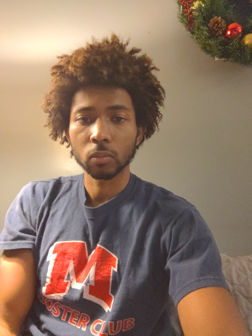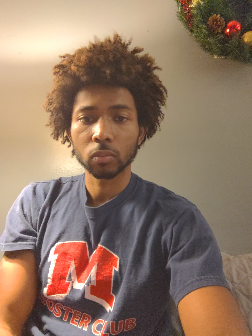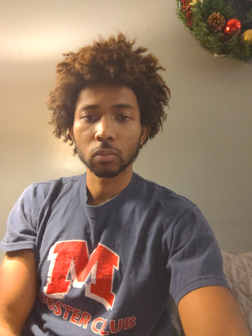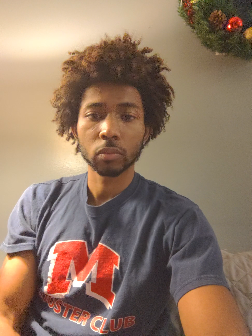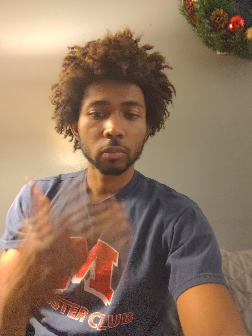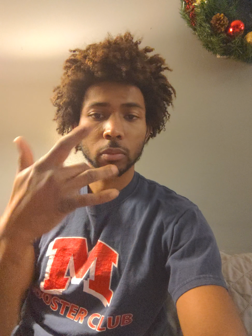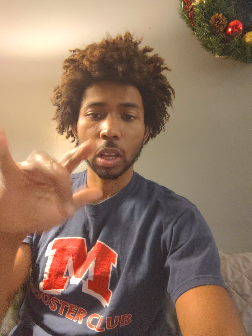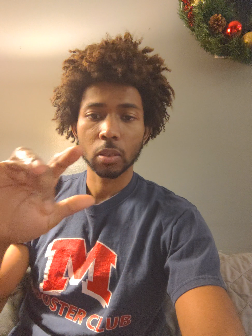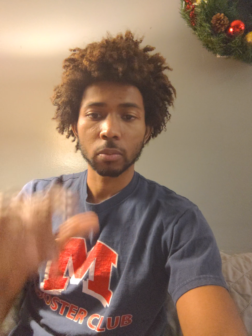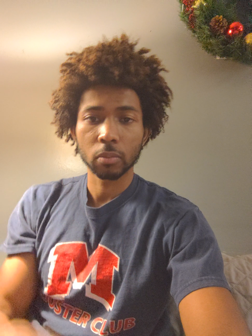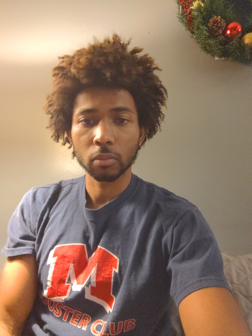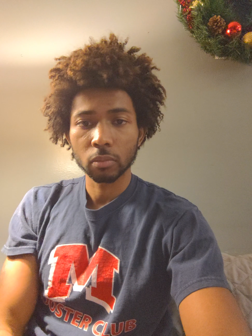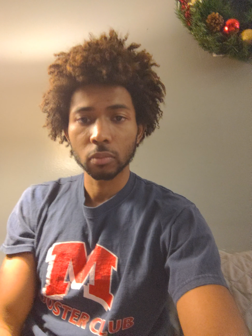empty